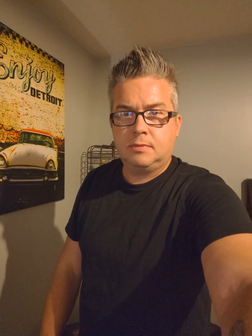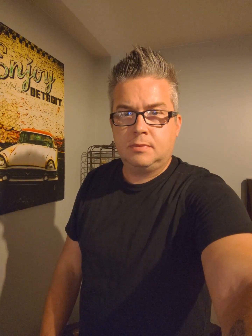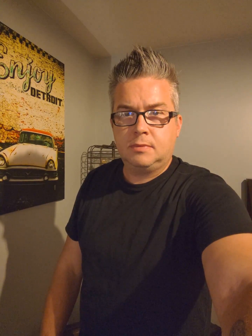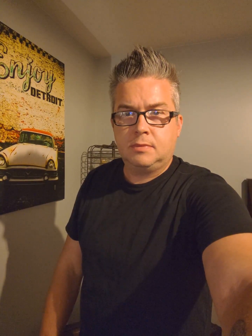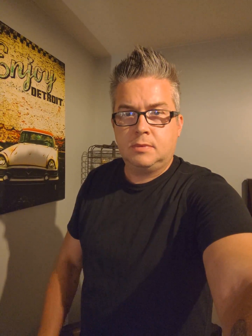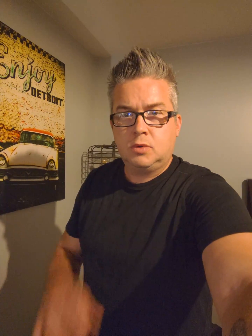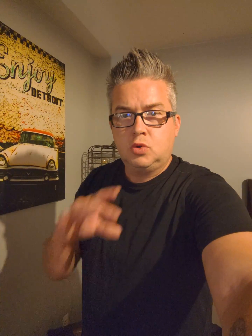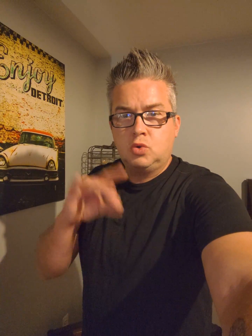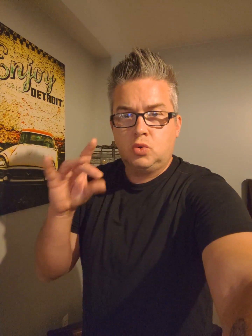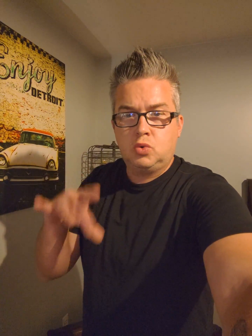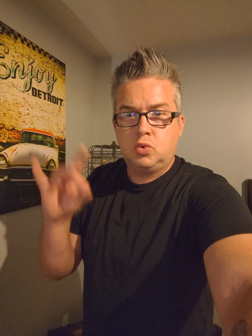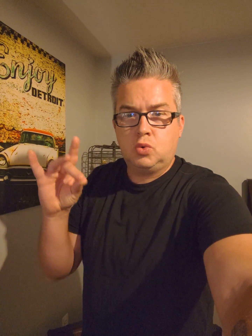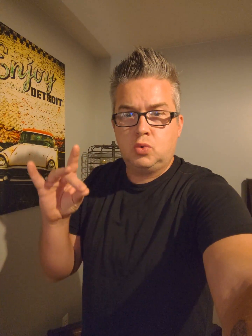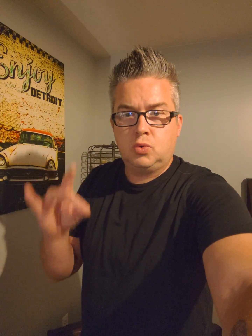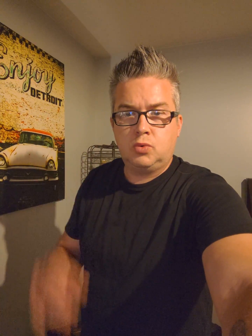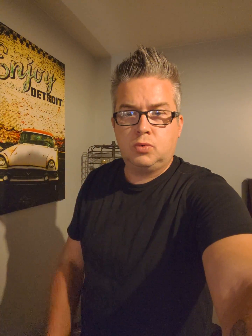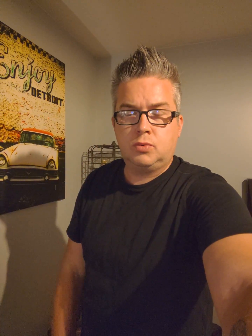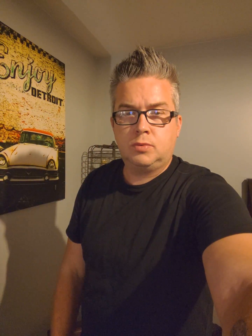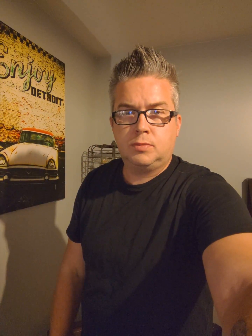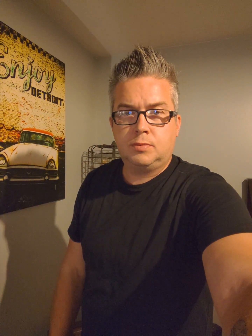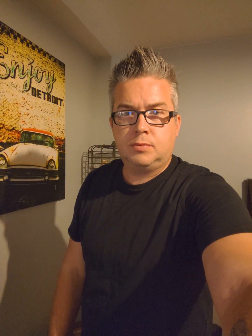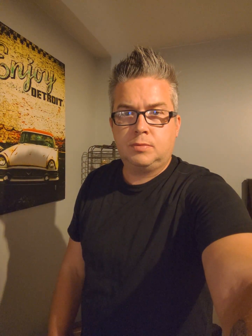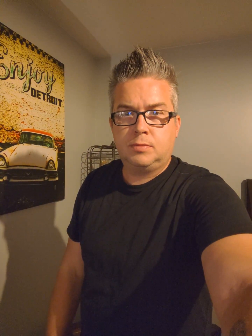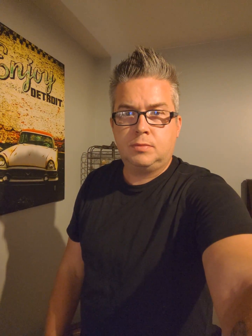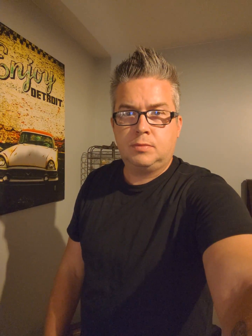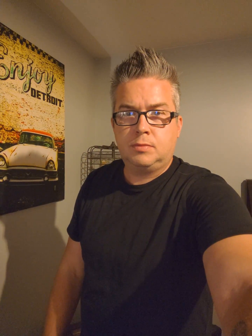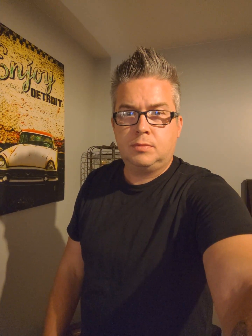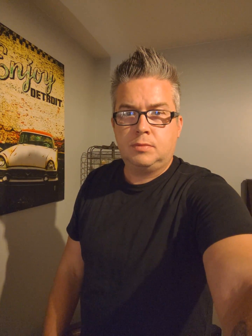choose